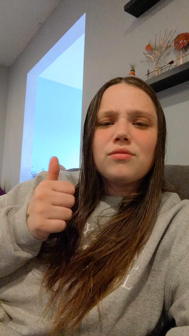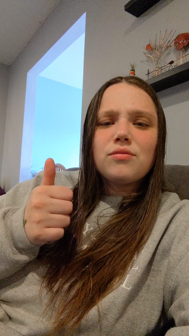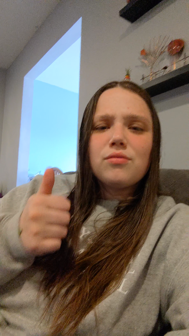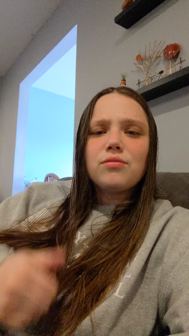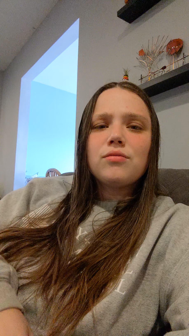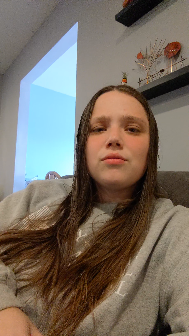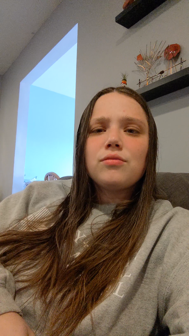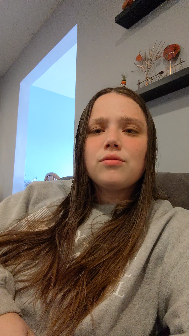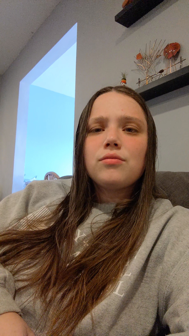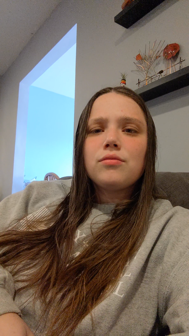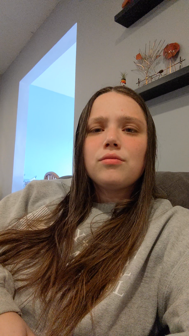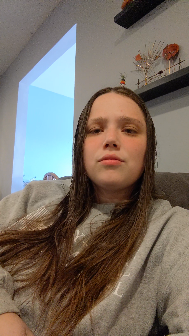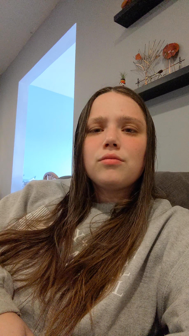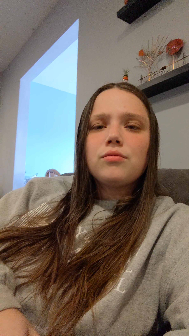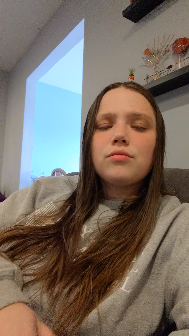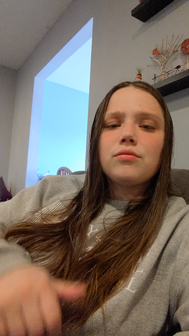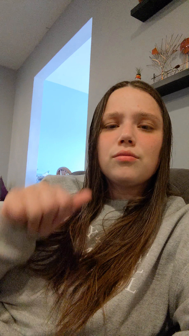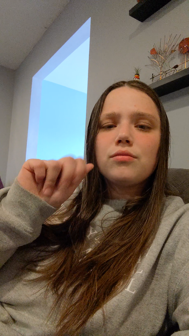an